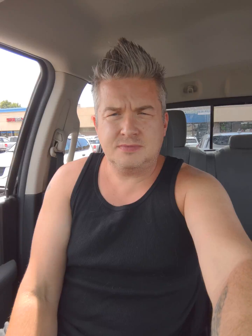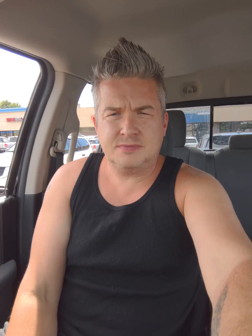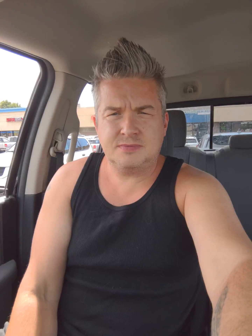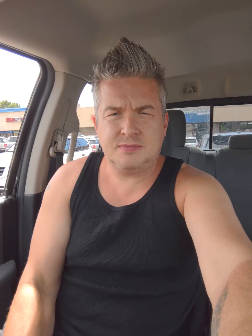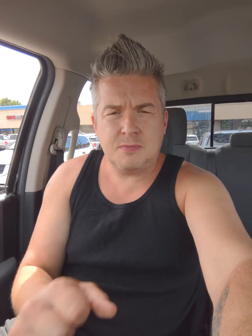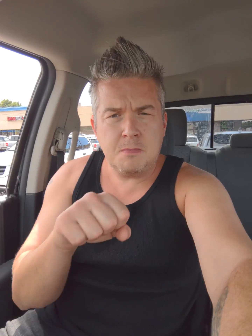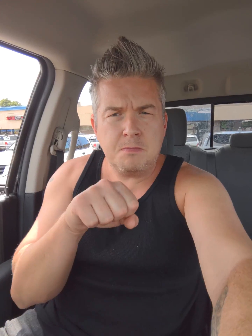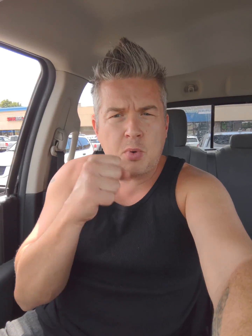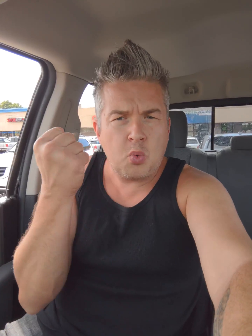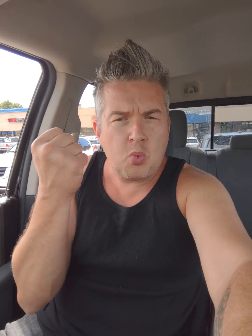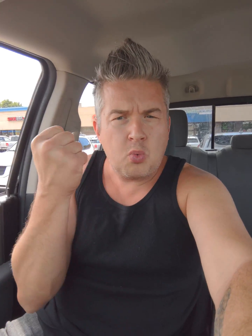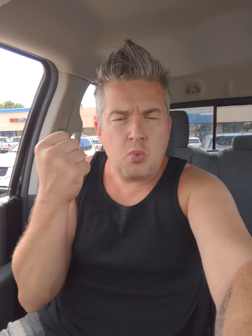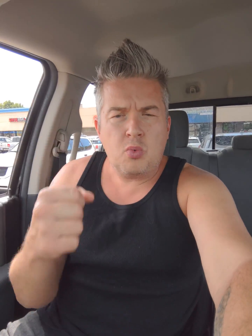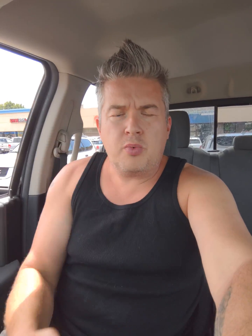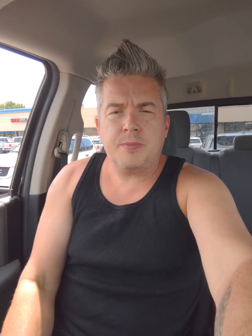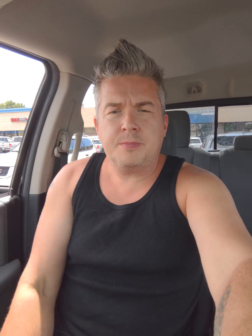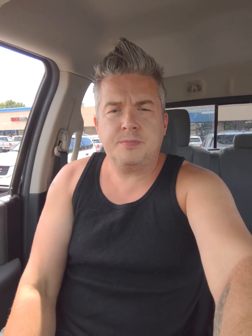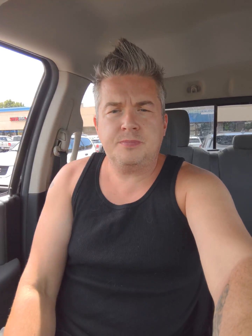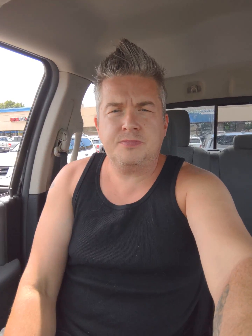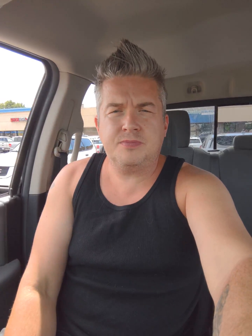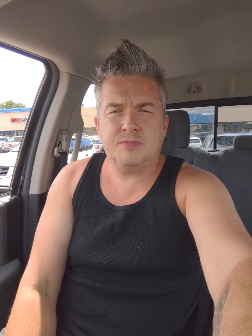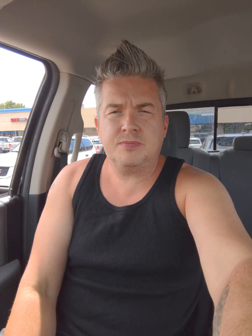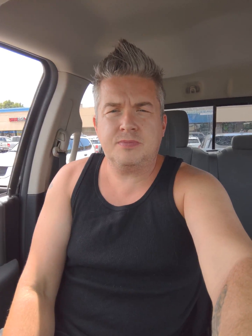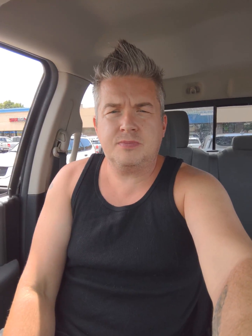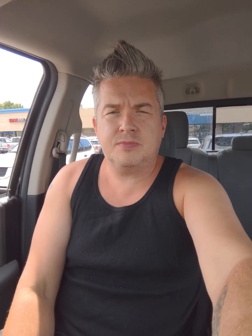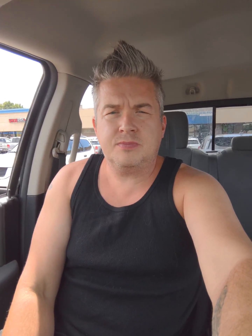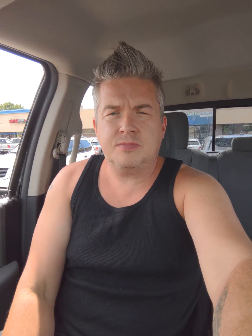break